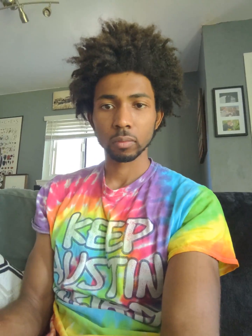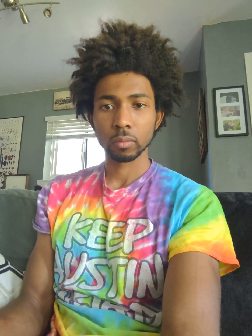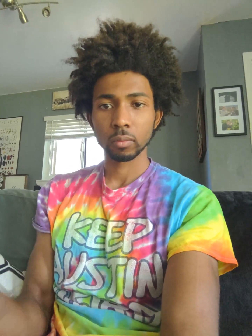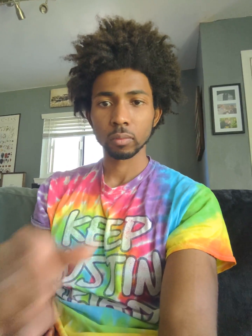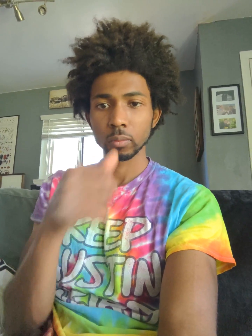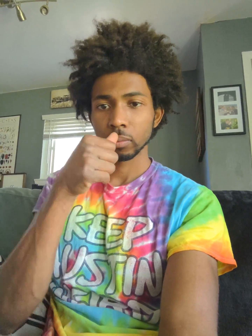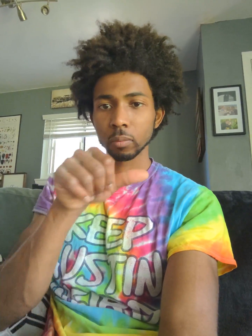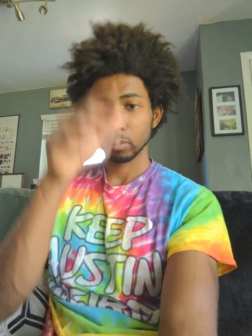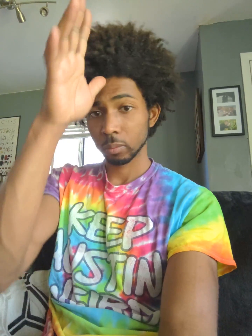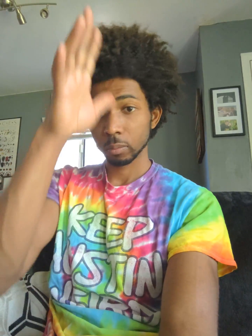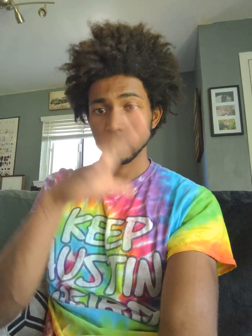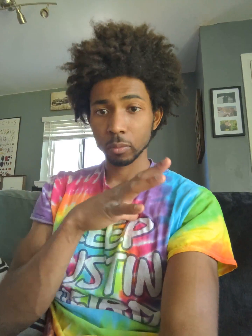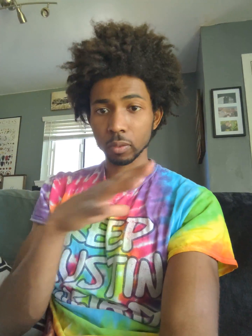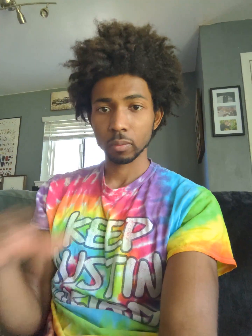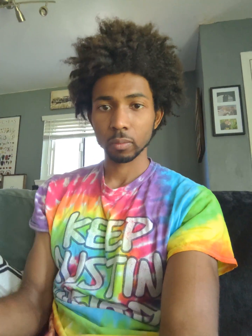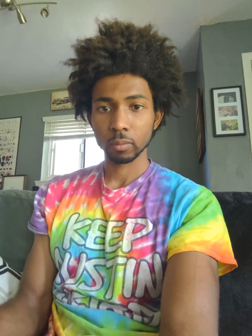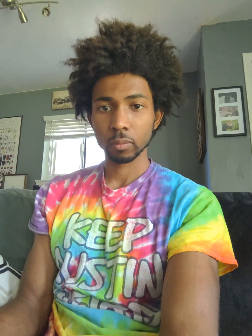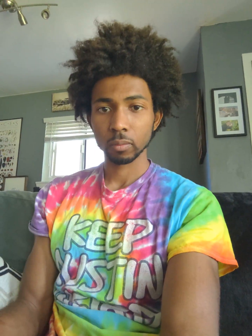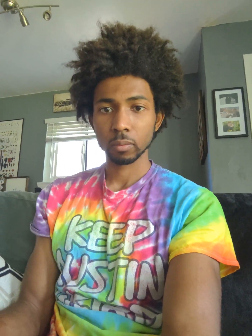mailman